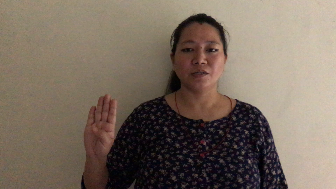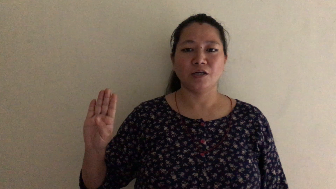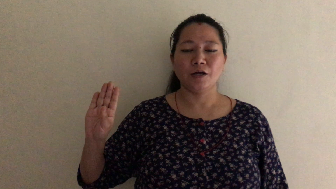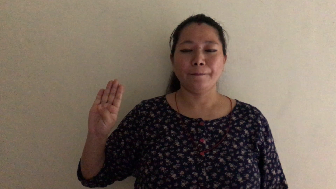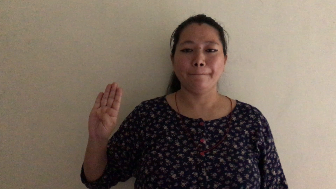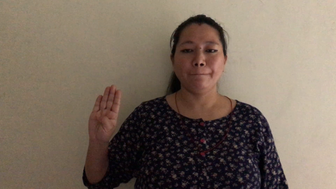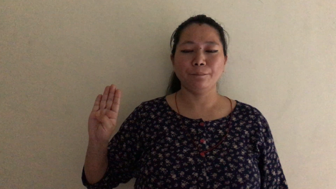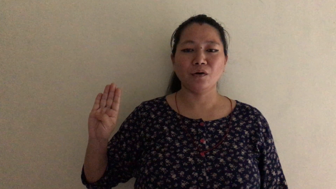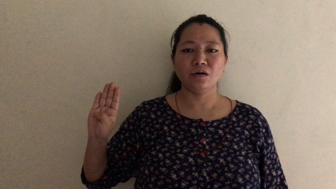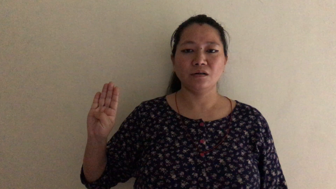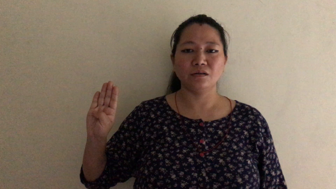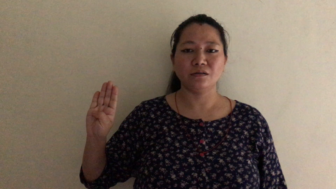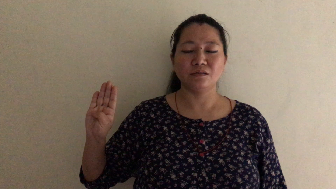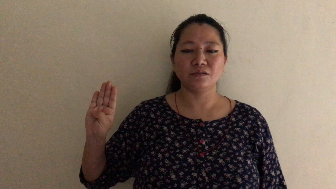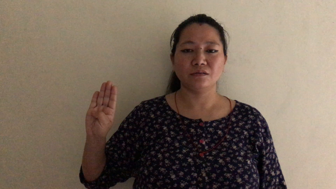ब